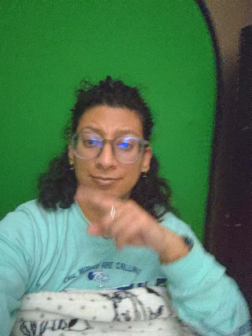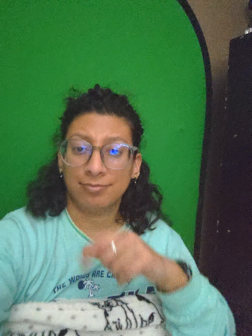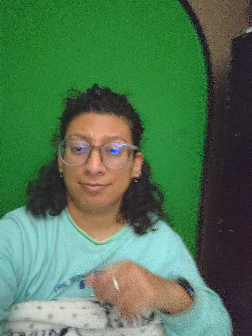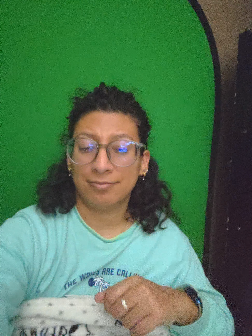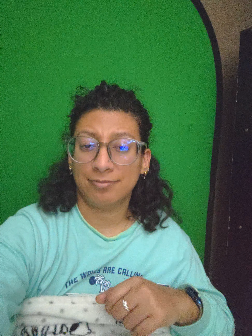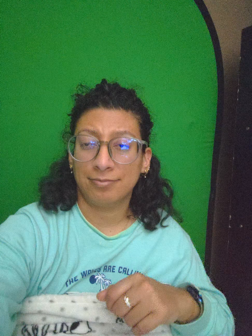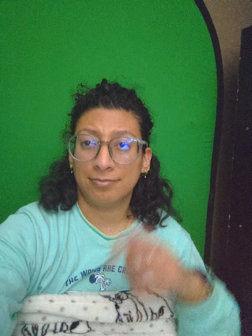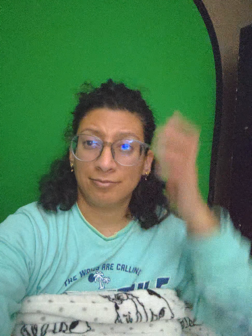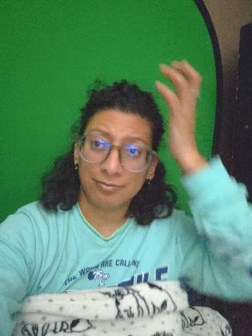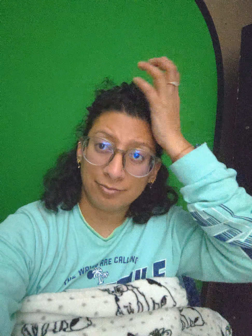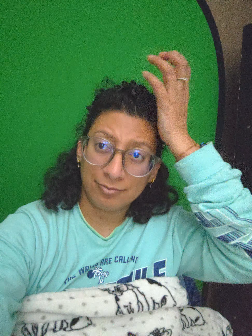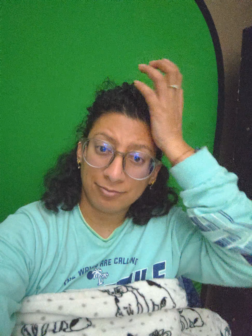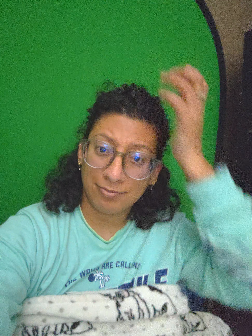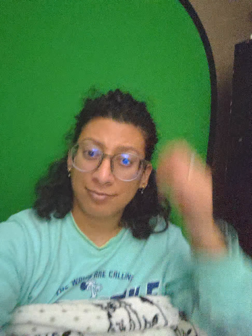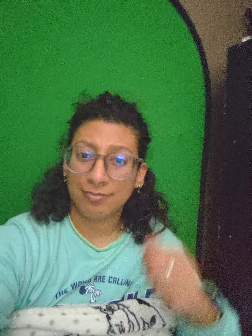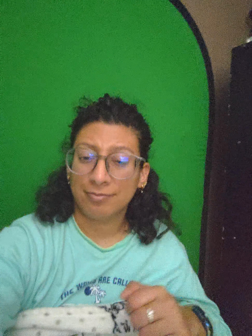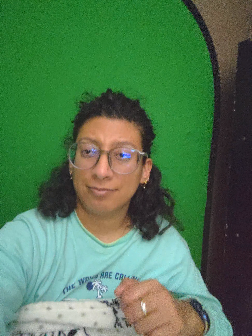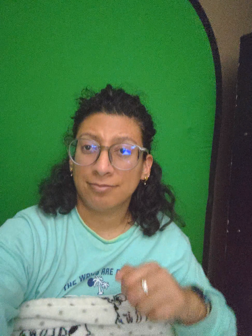garbage